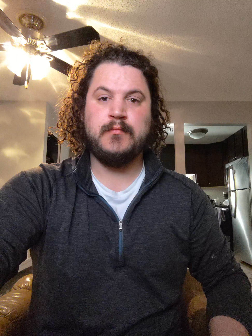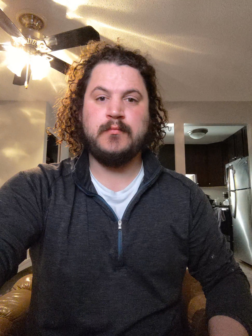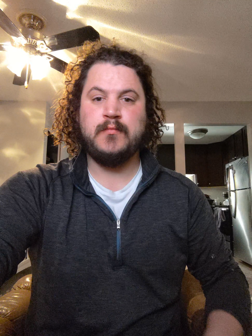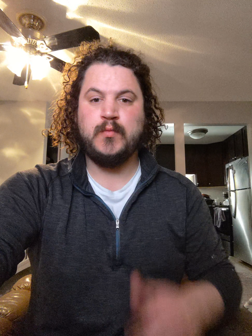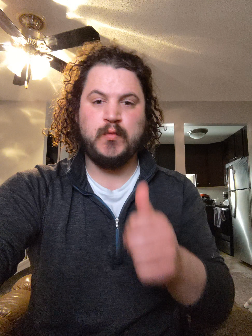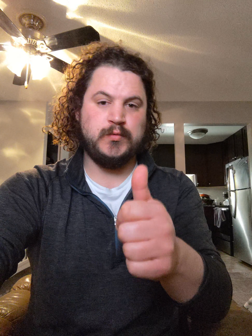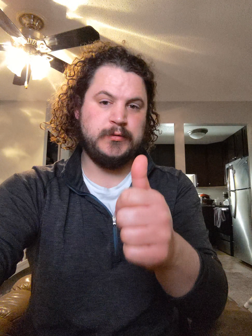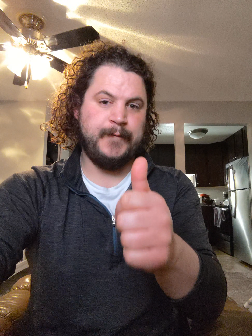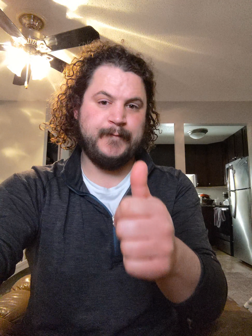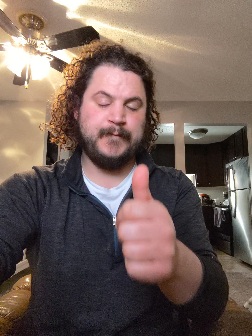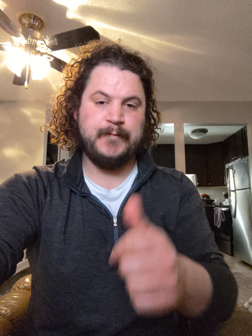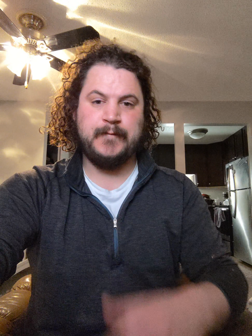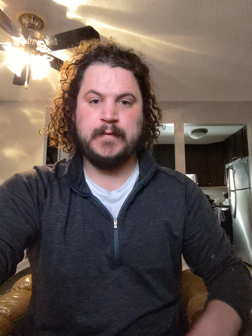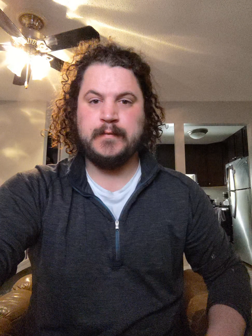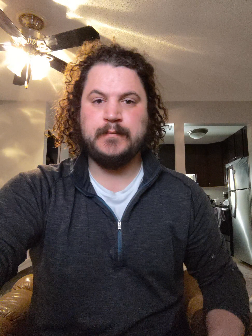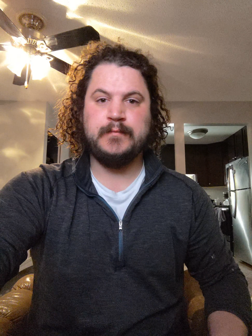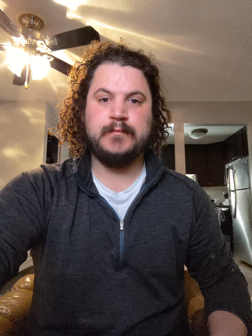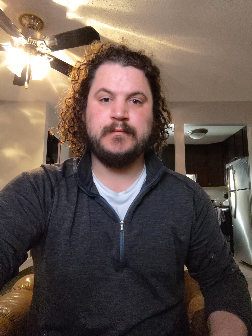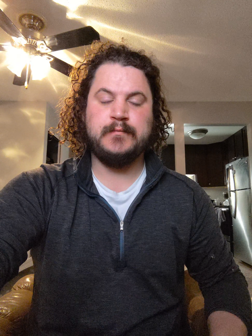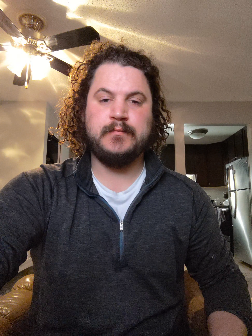yourself